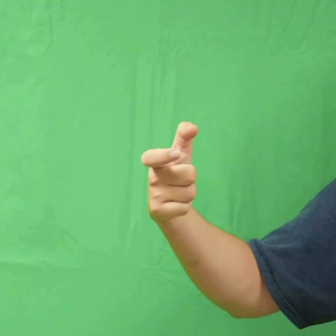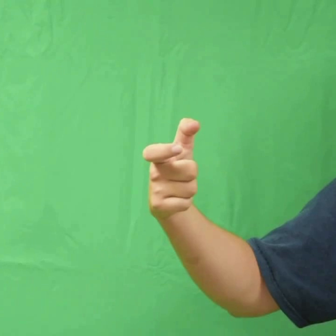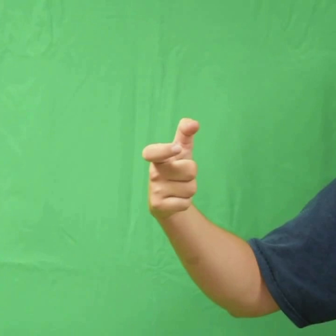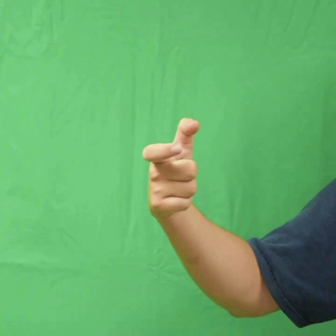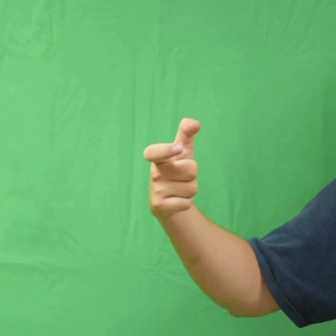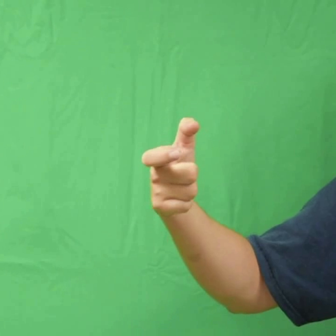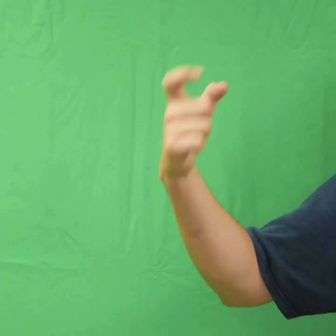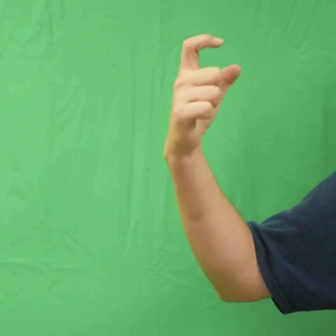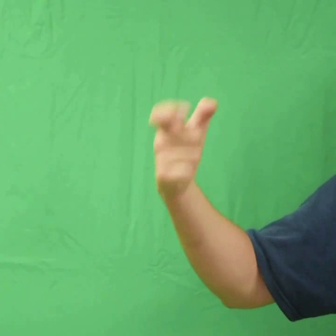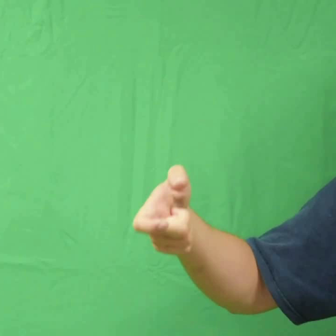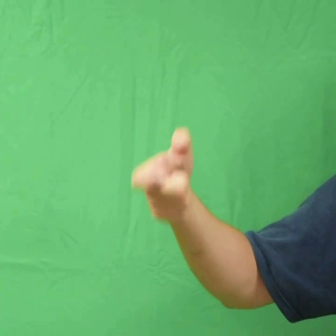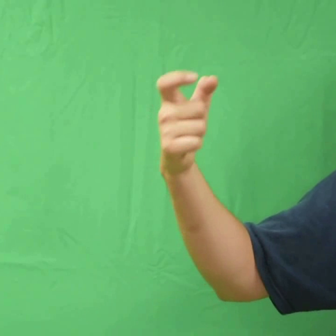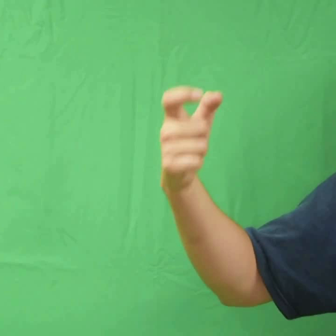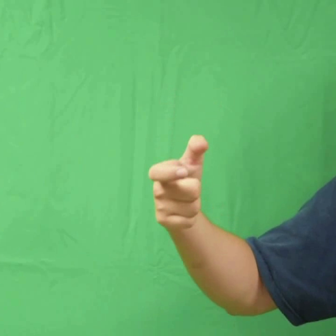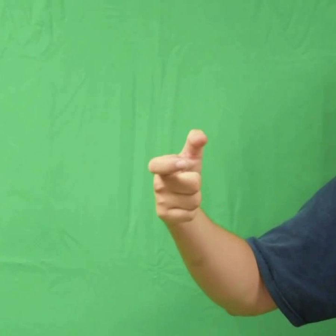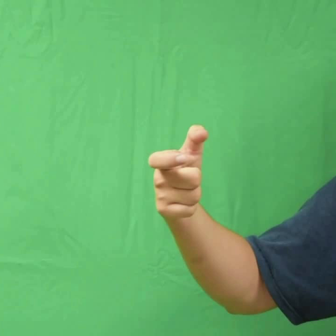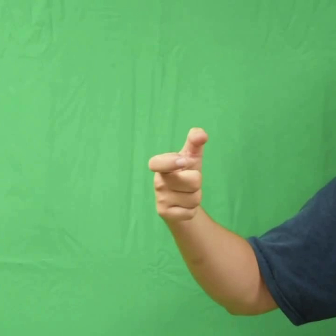Q